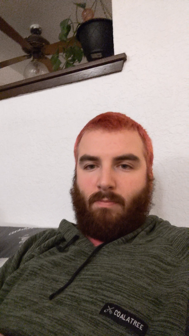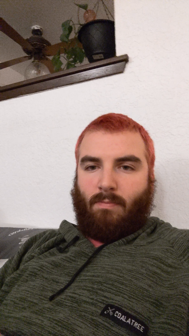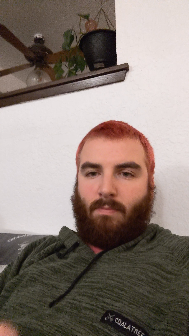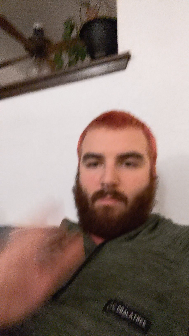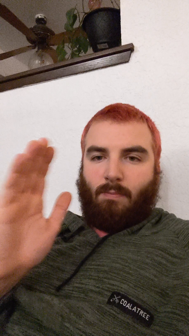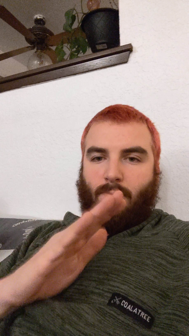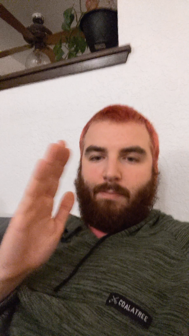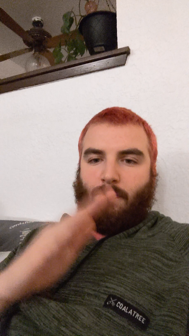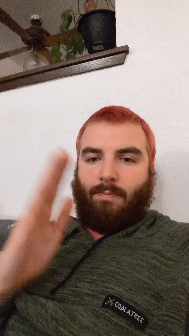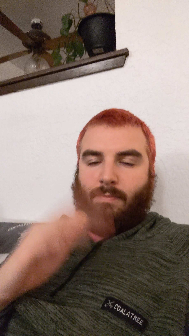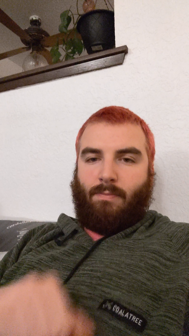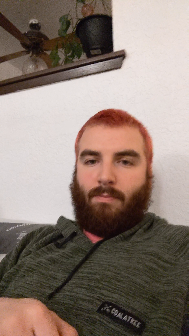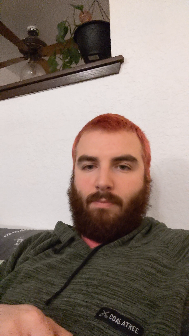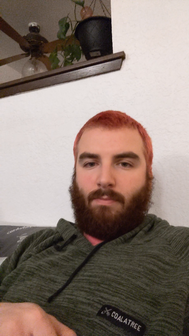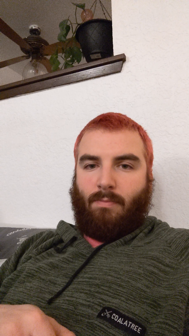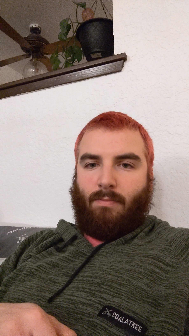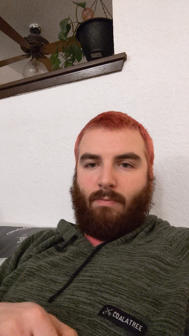clap